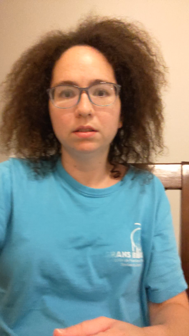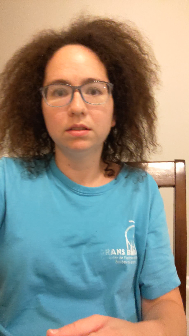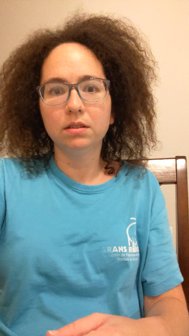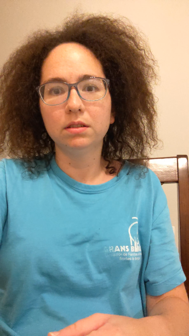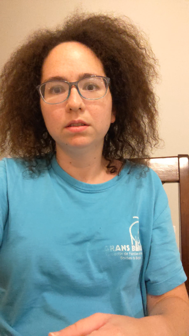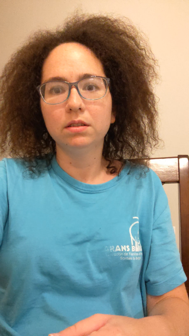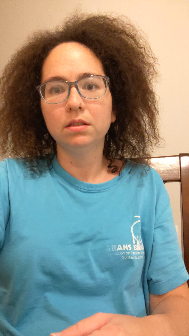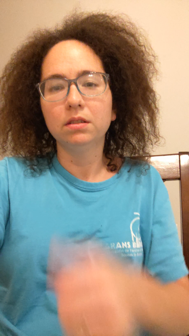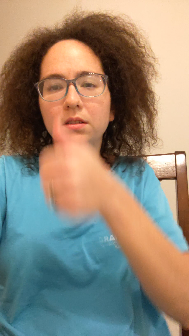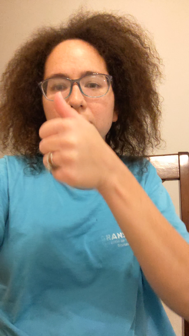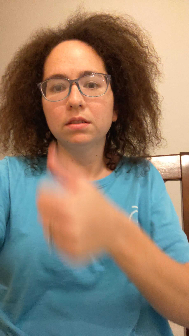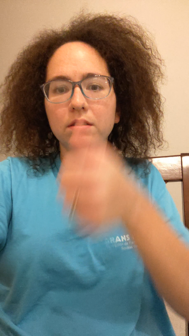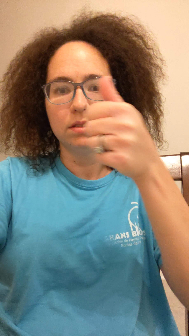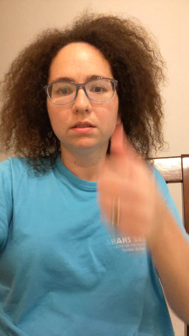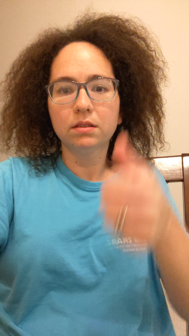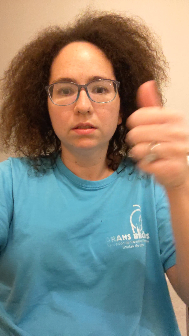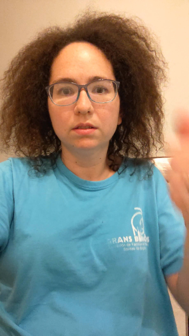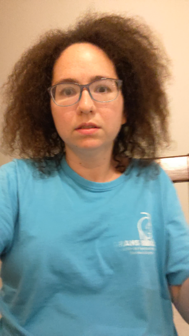each